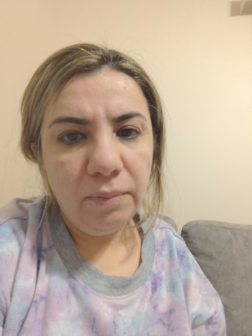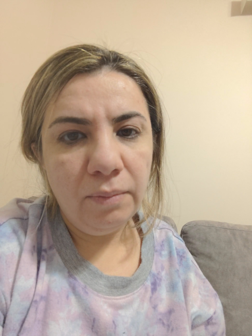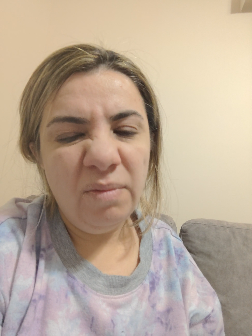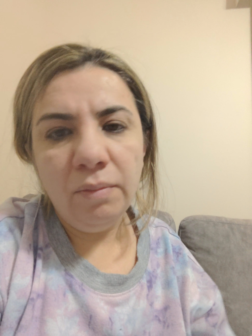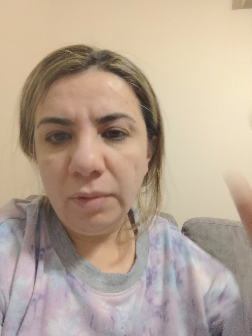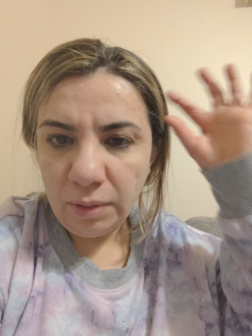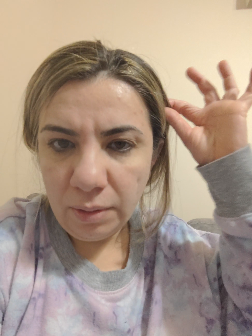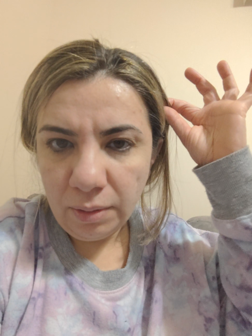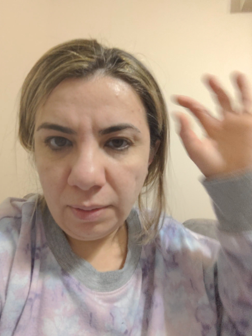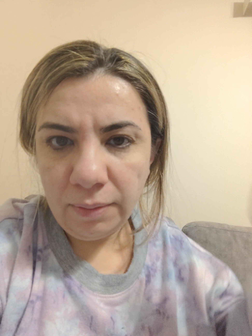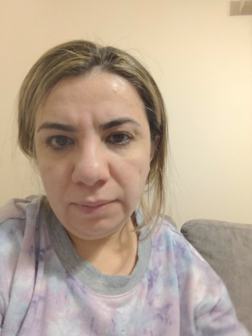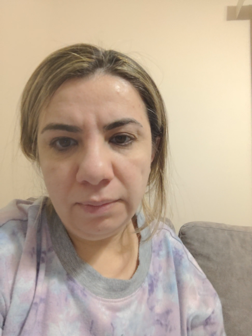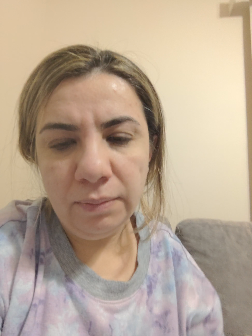hair